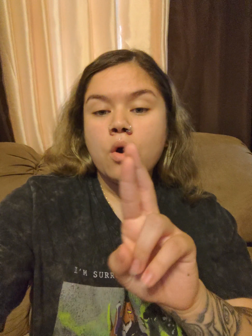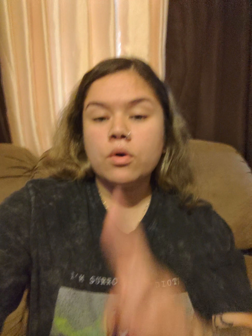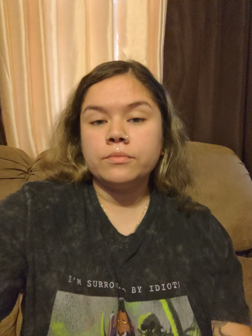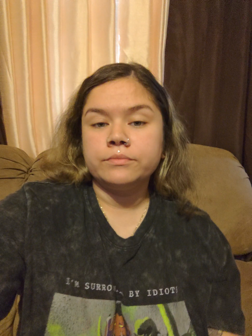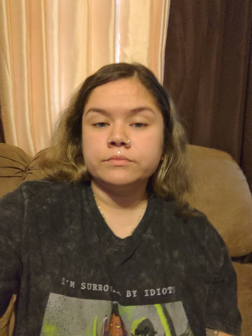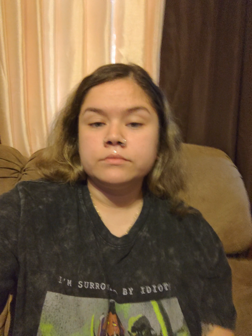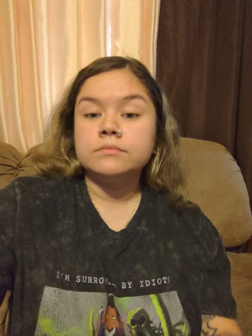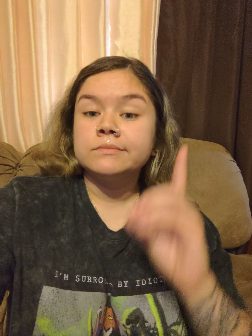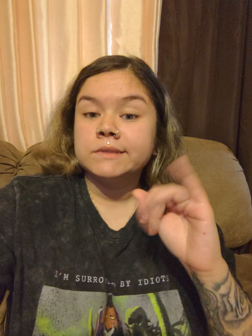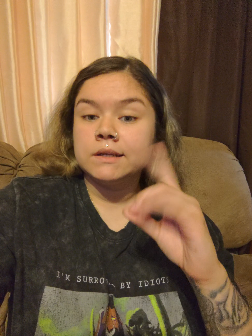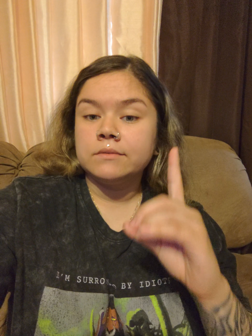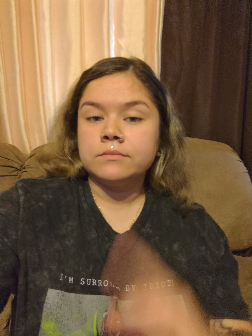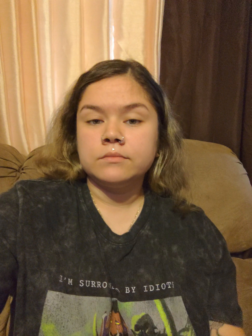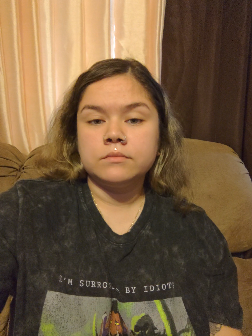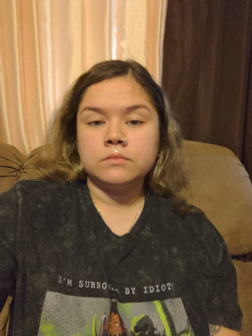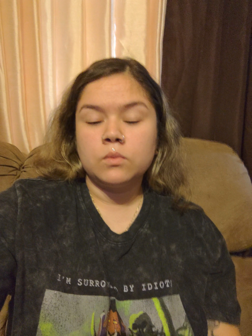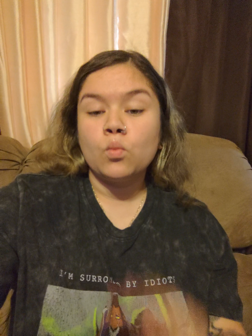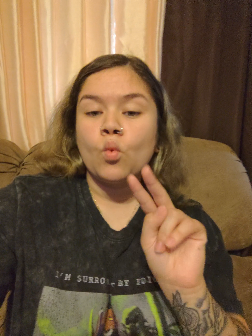did